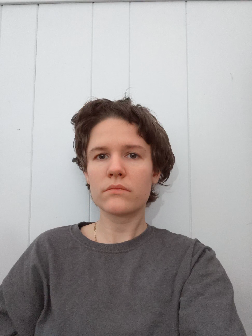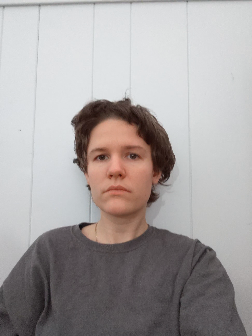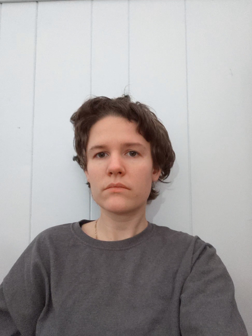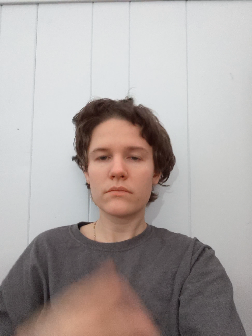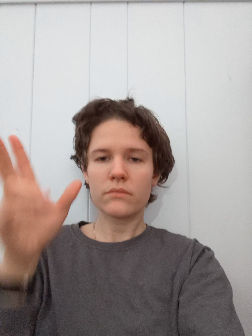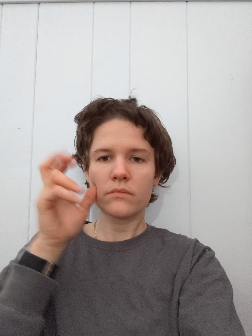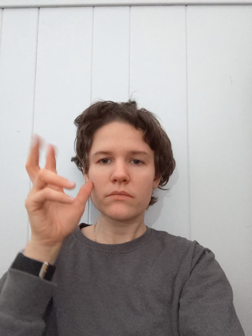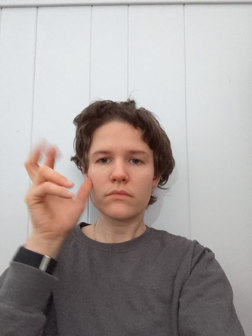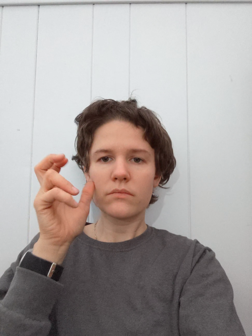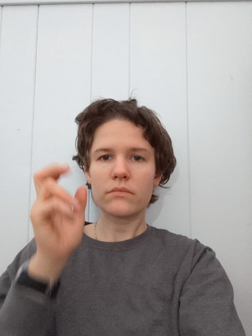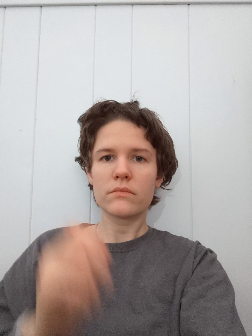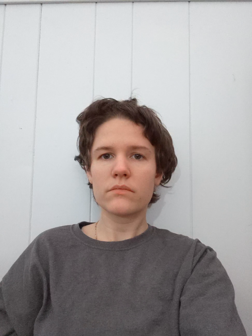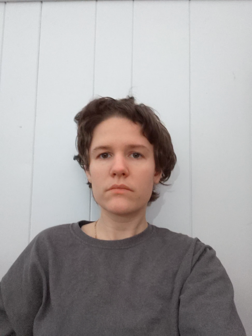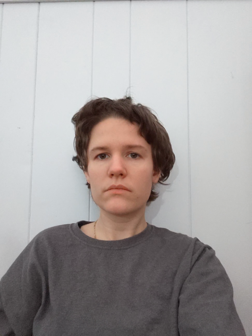listen